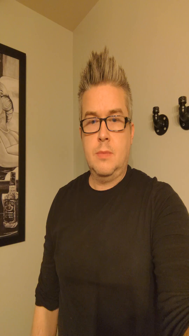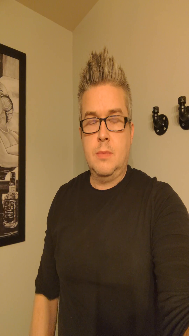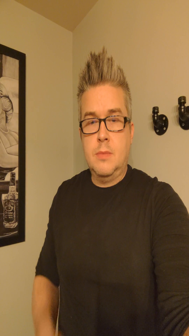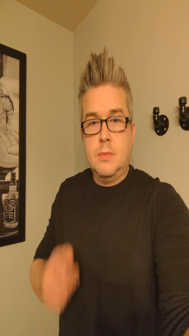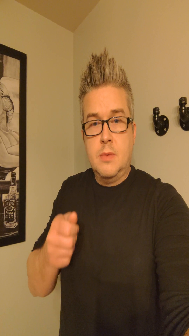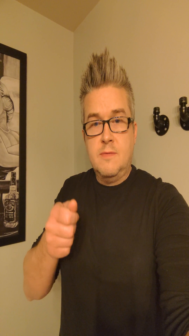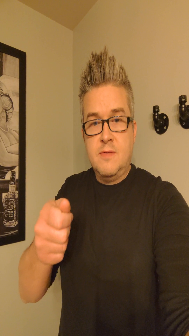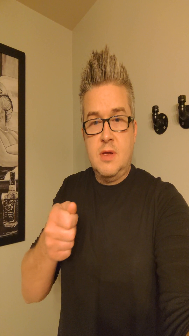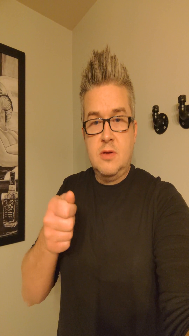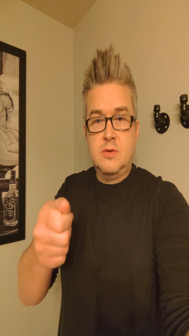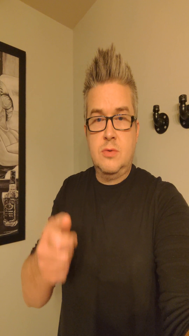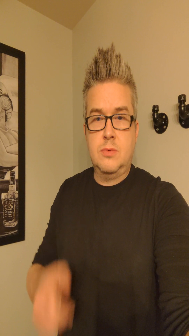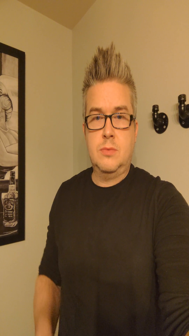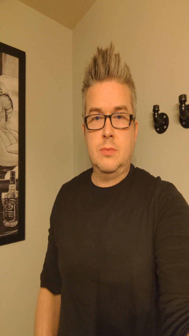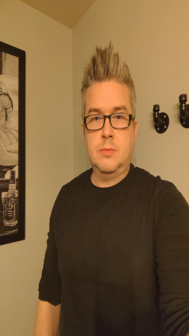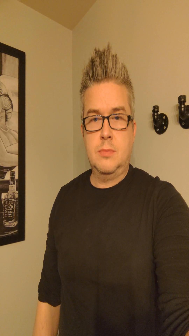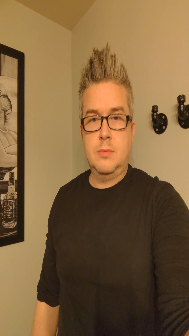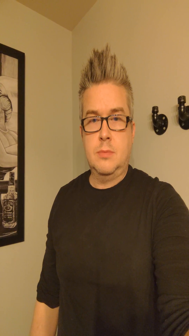vacuum